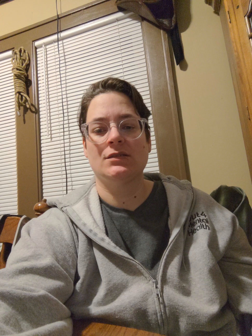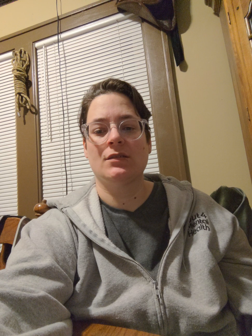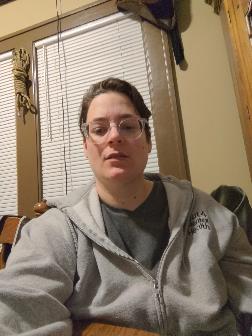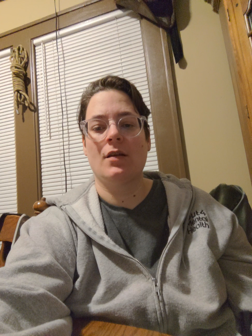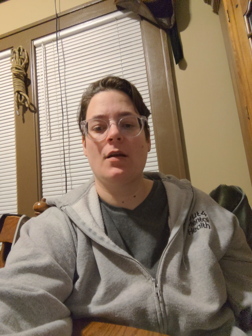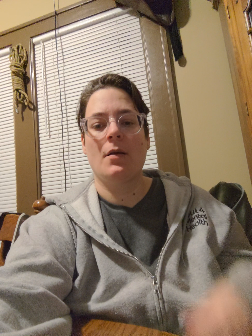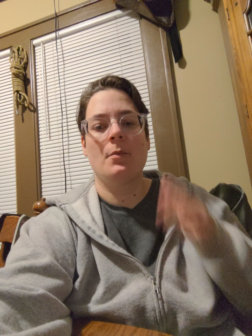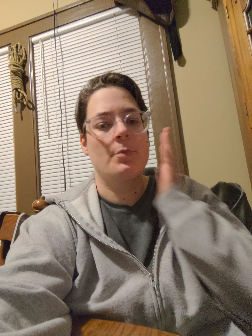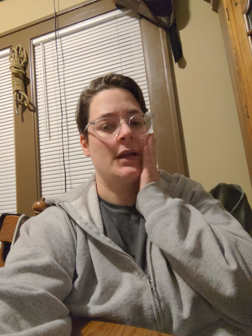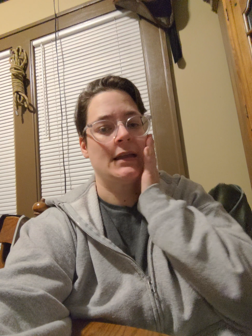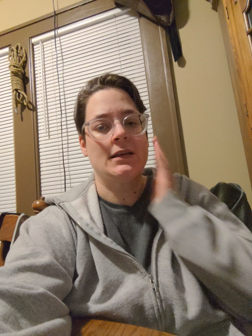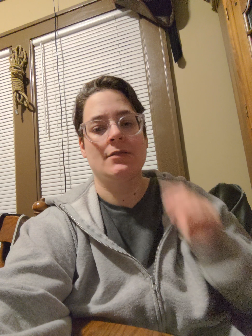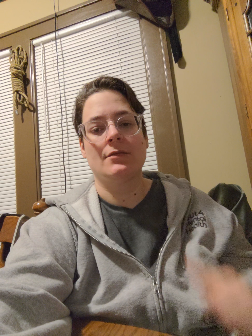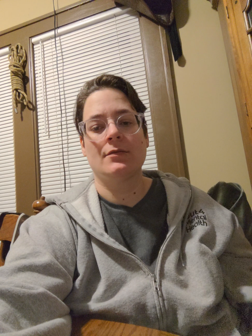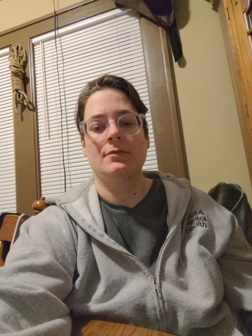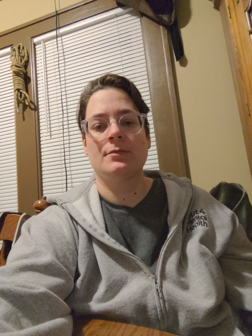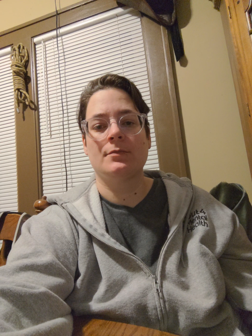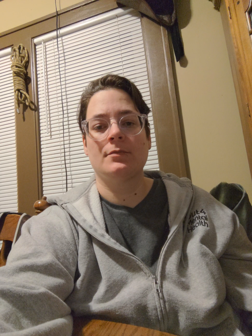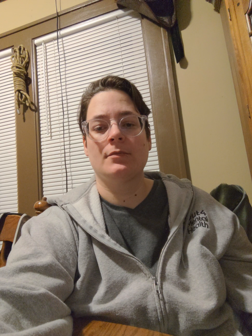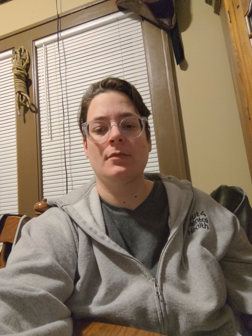bed